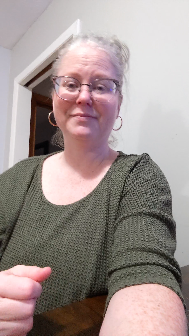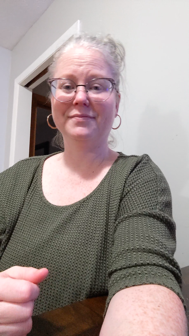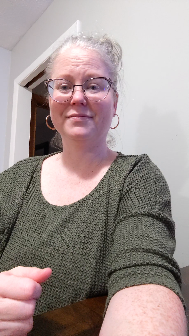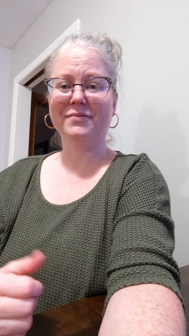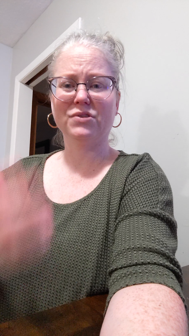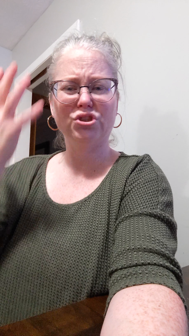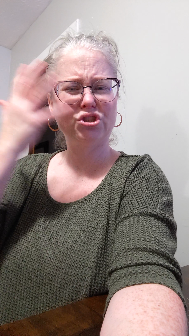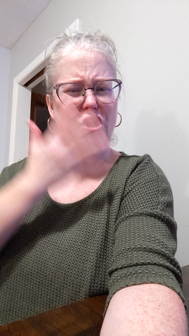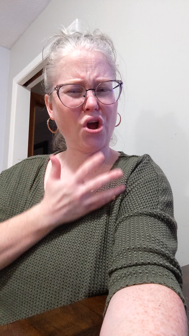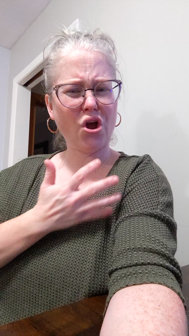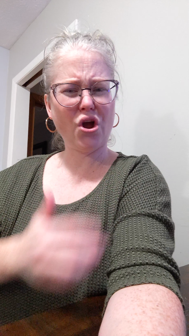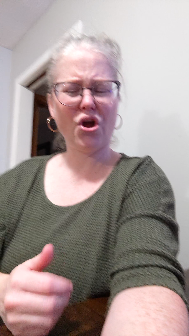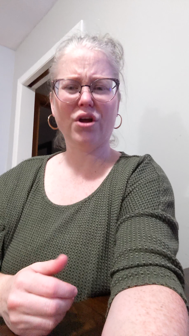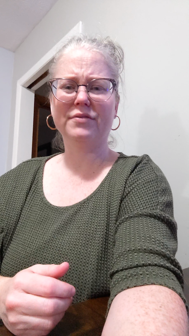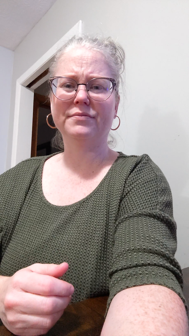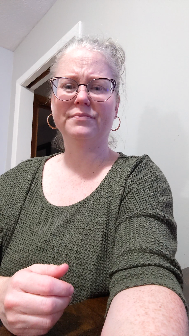dark